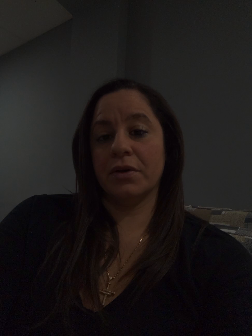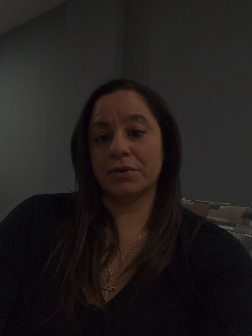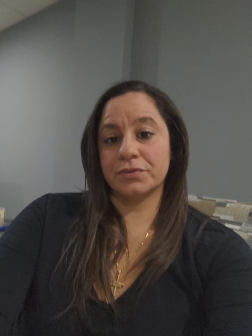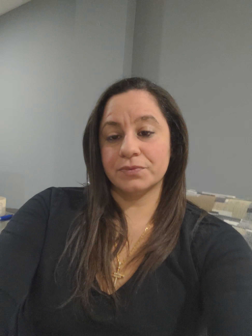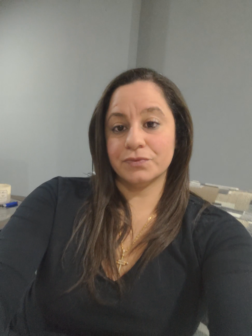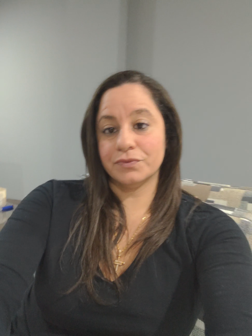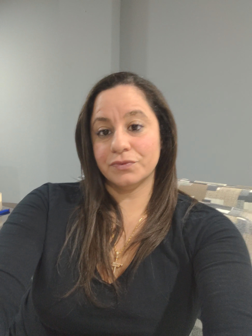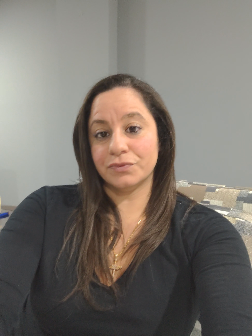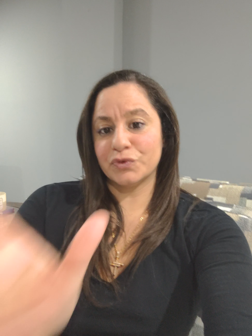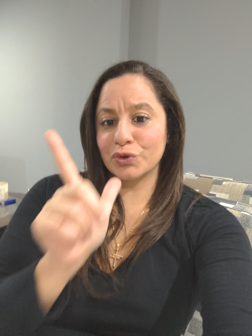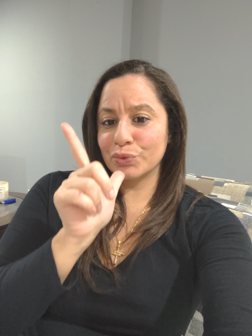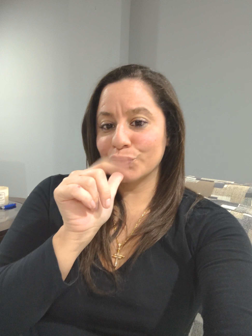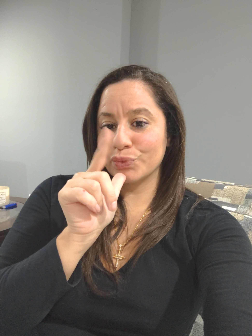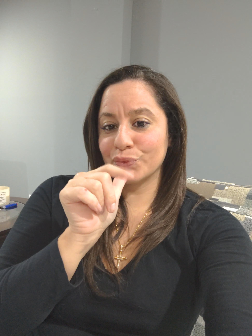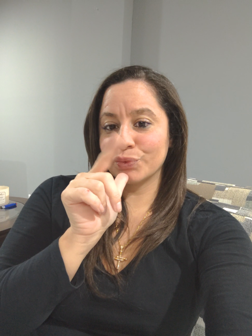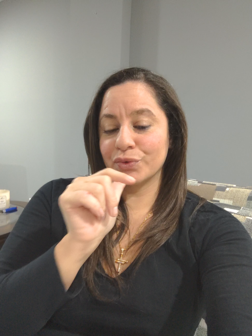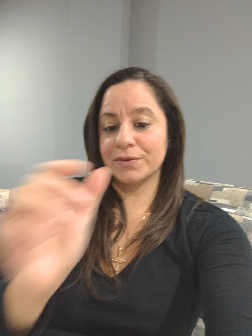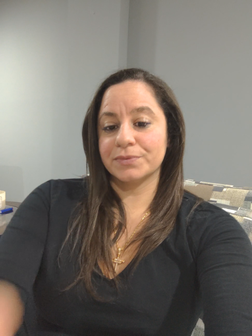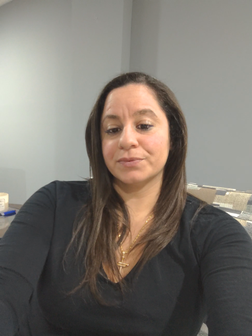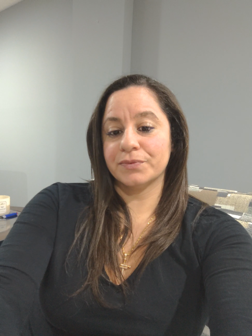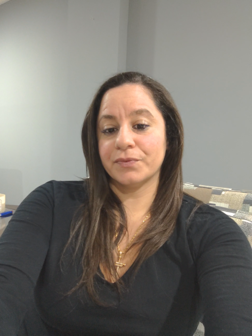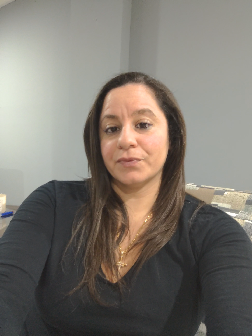who